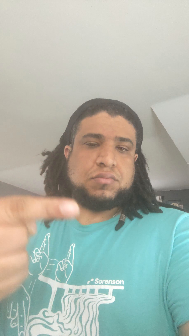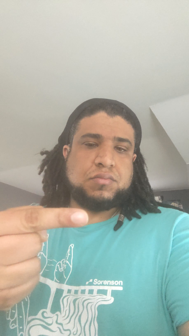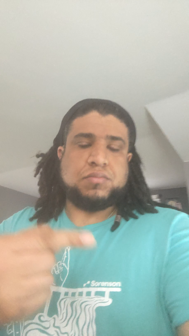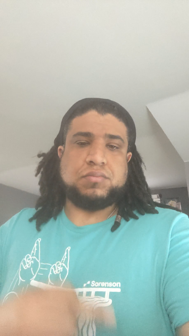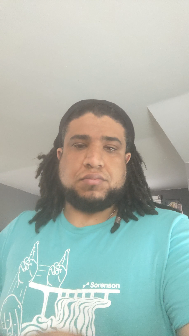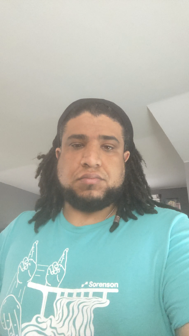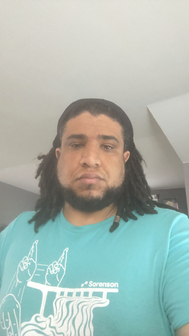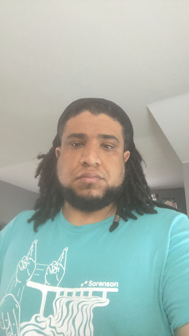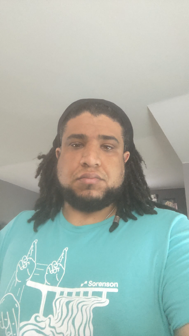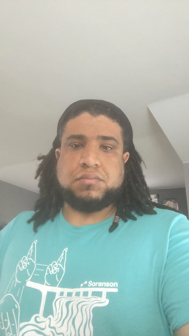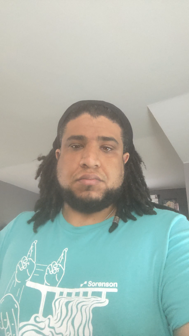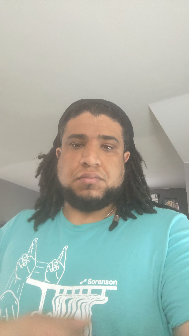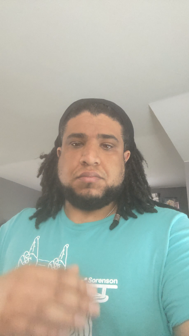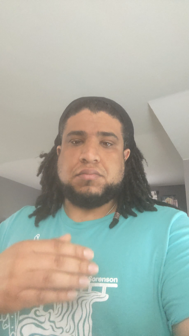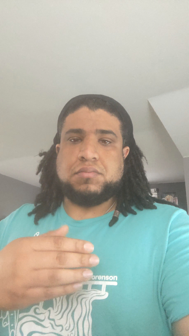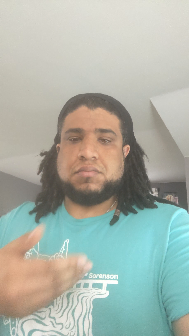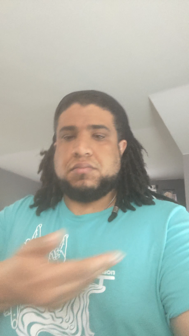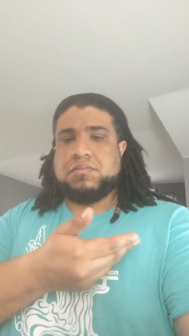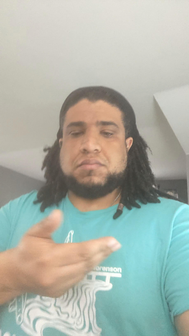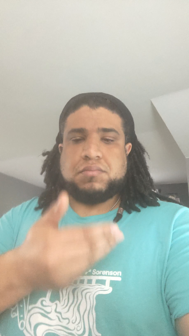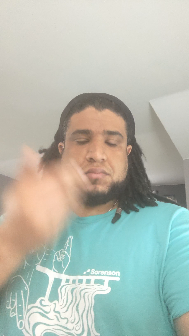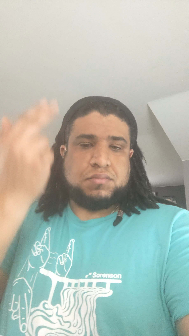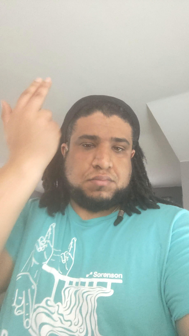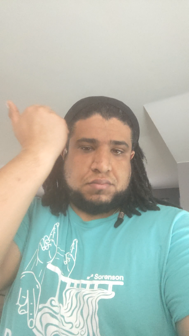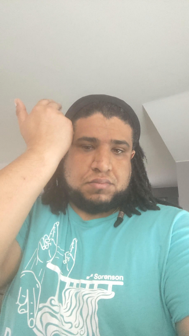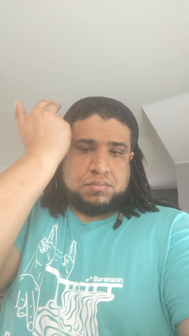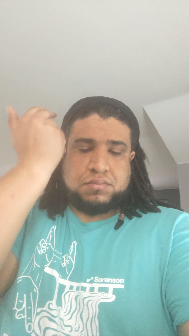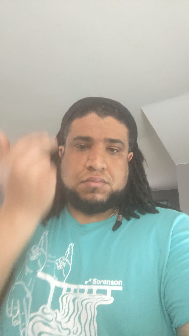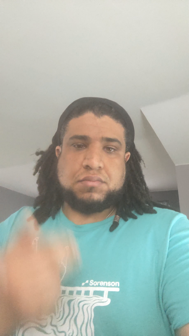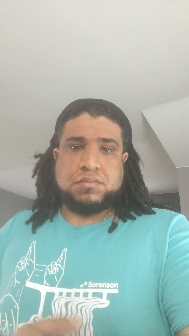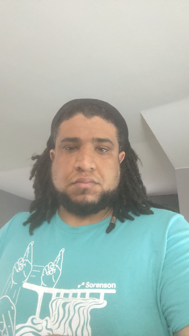pony